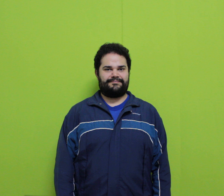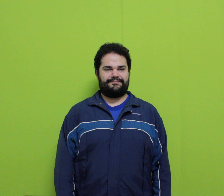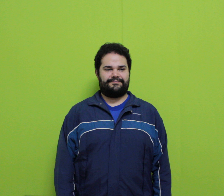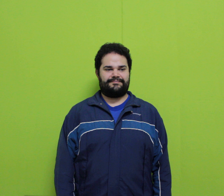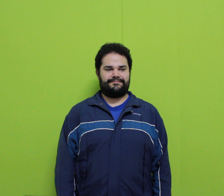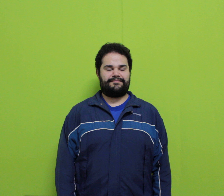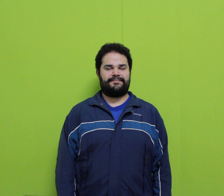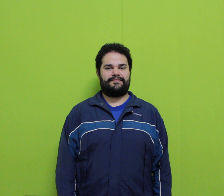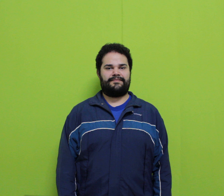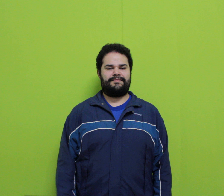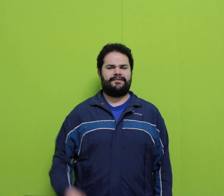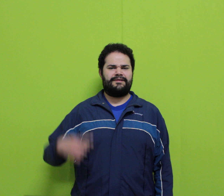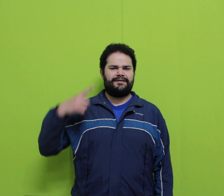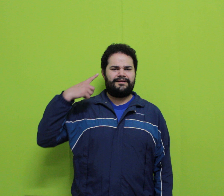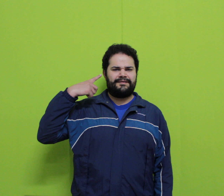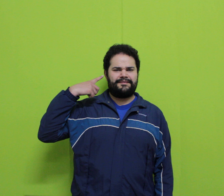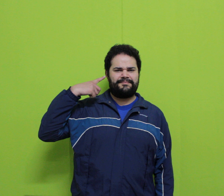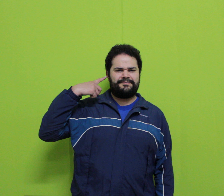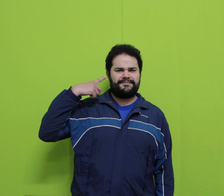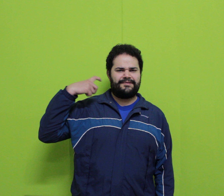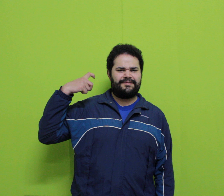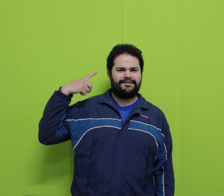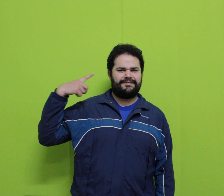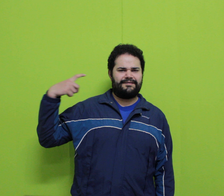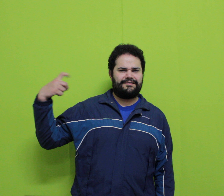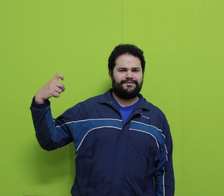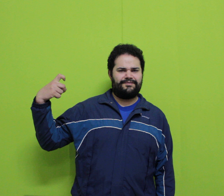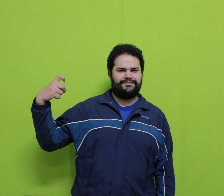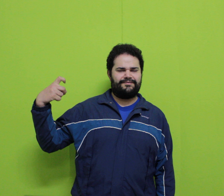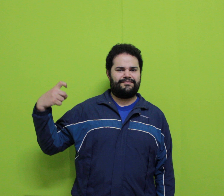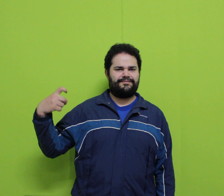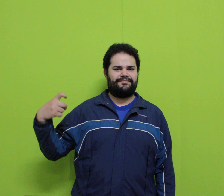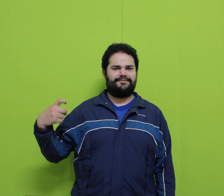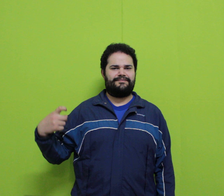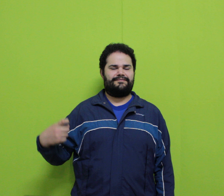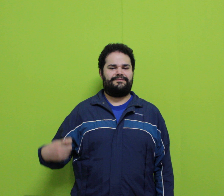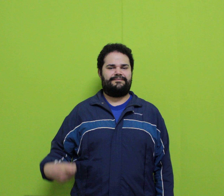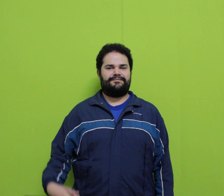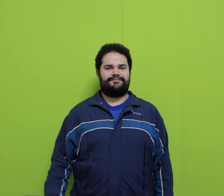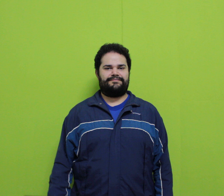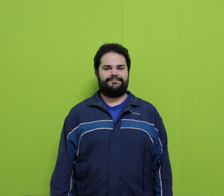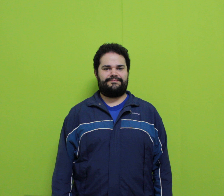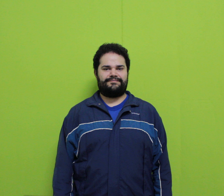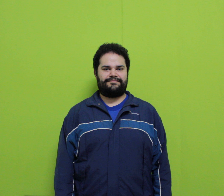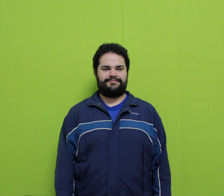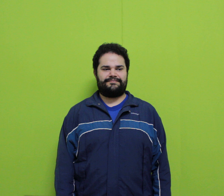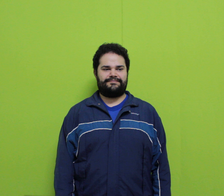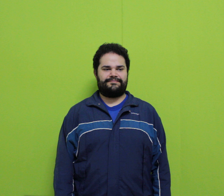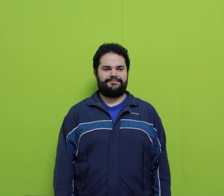barulho